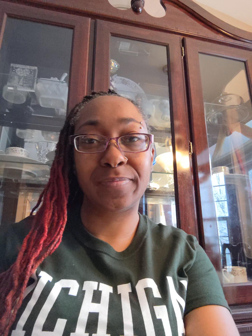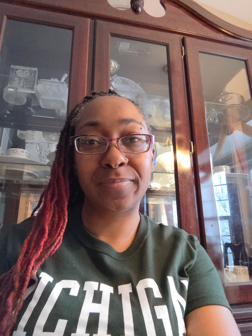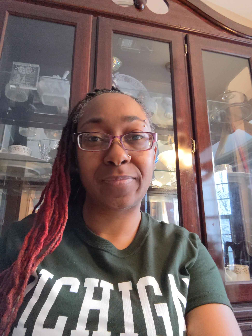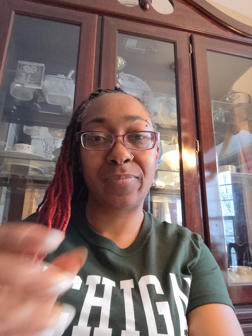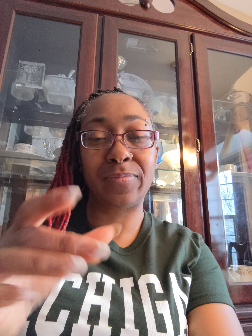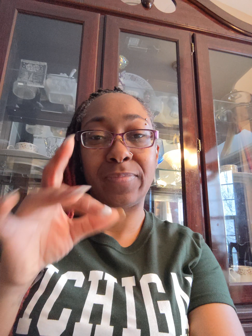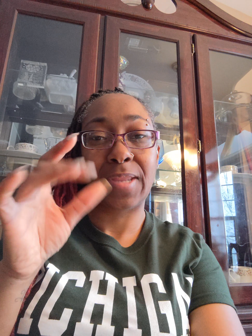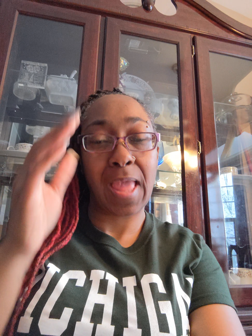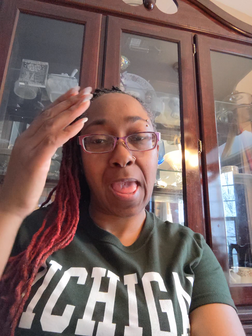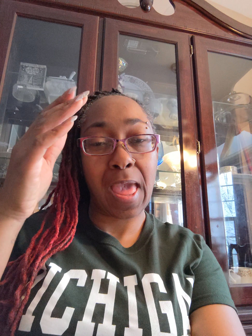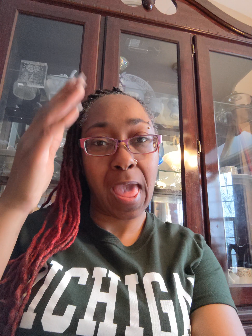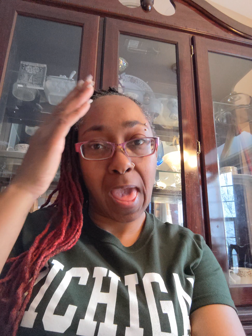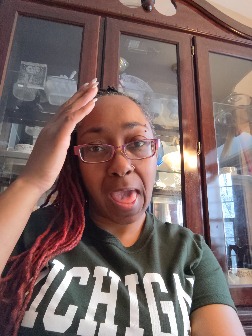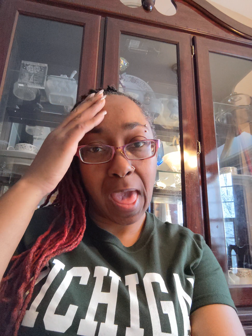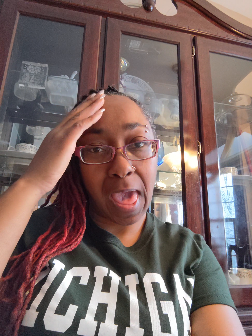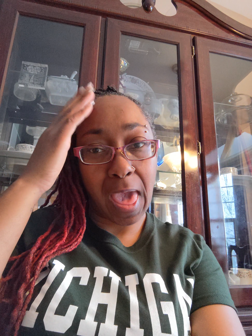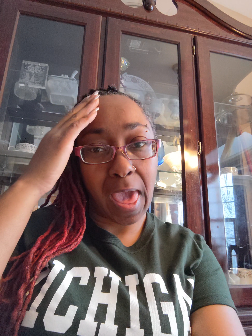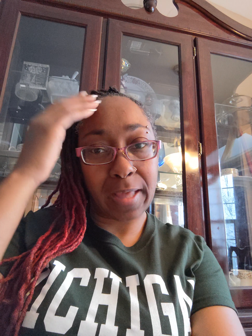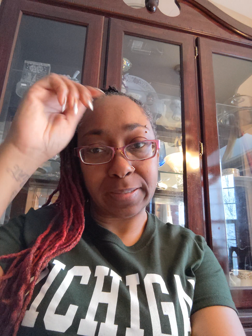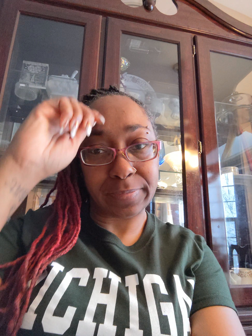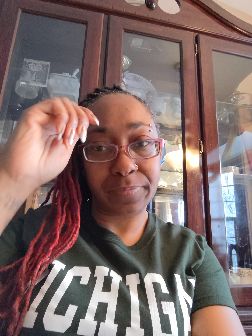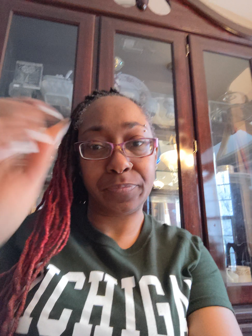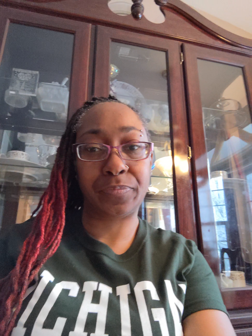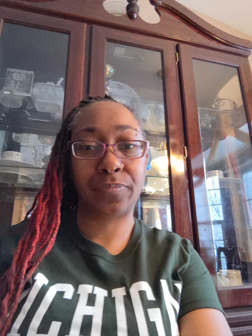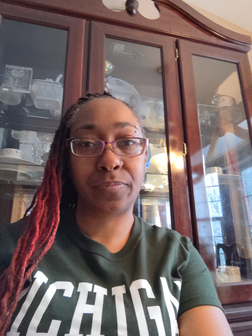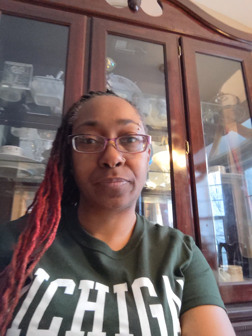hat